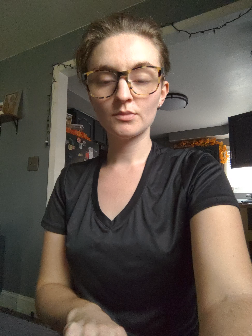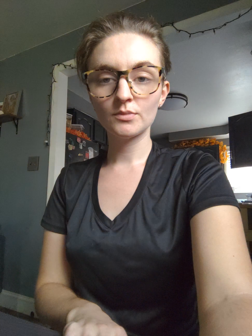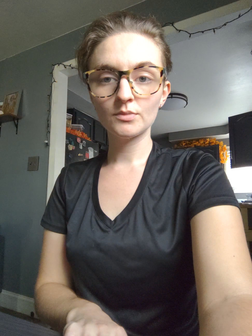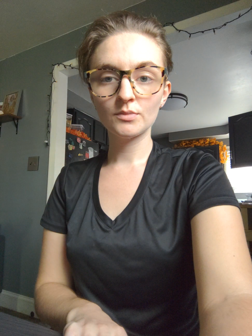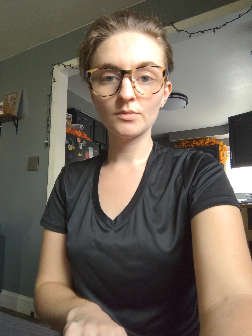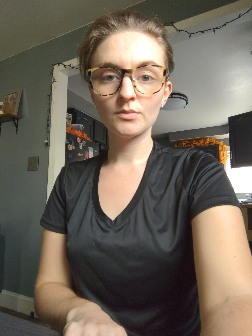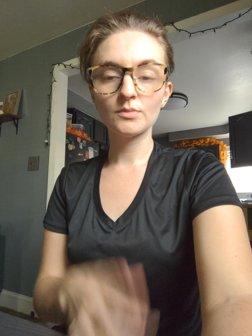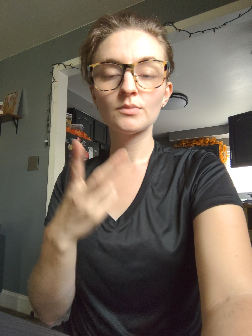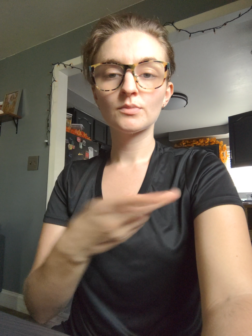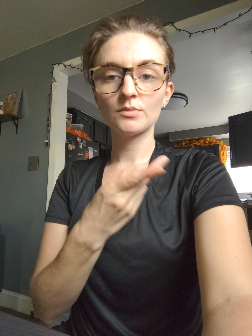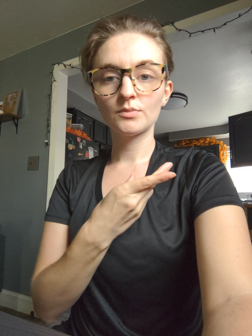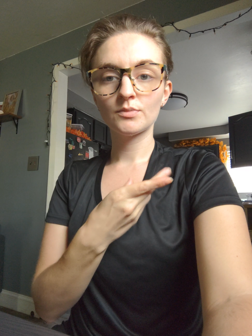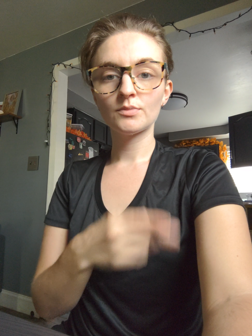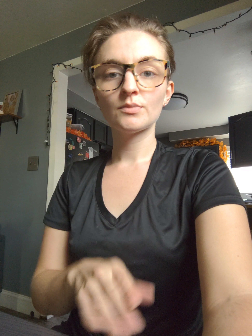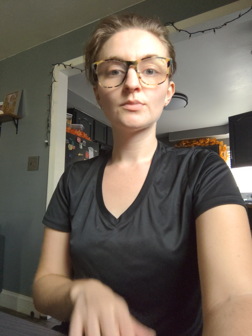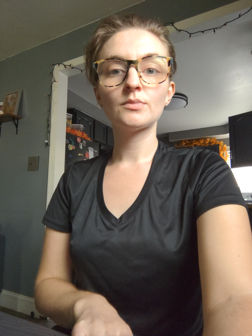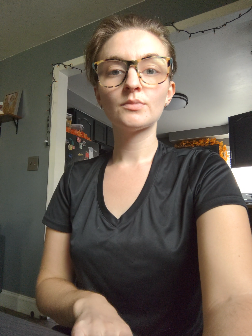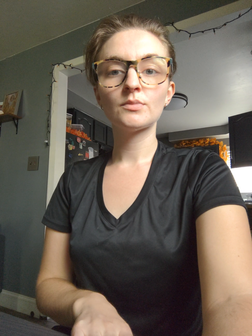sheep